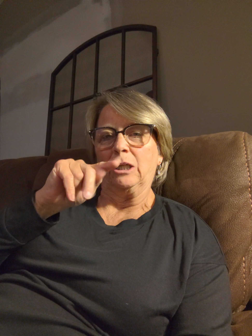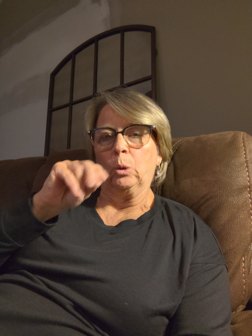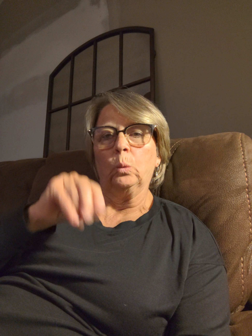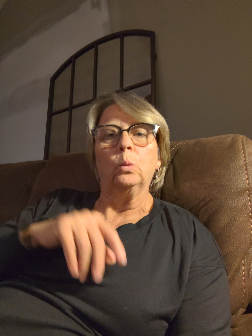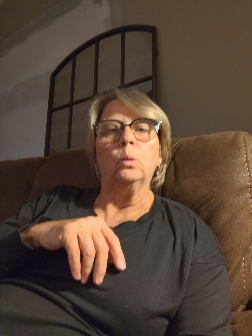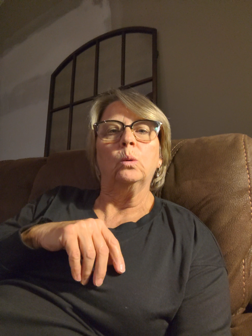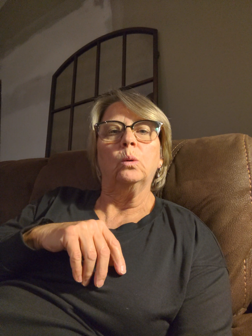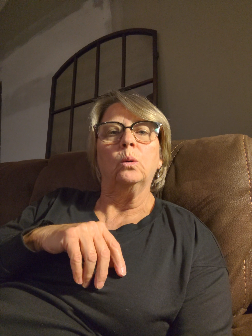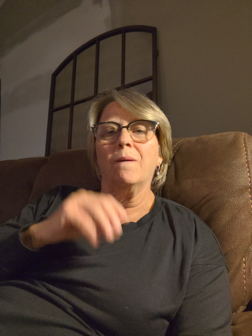into